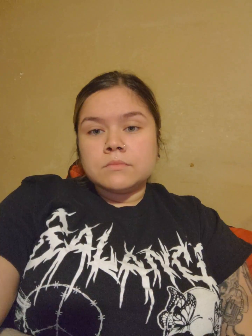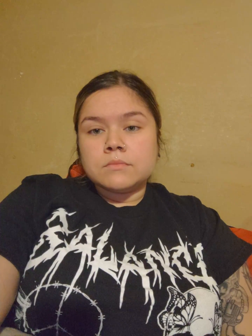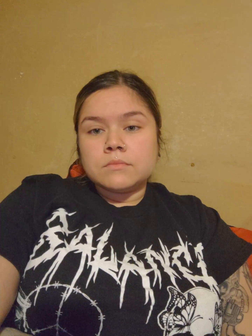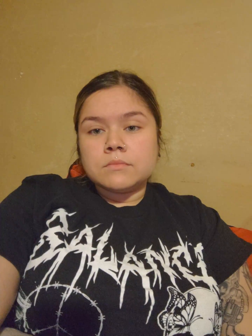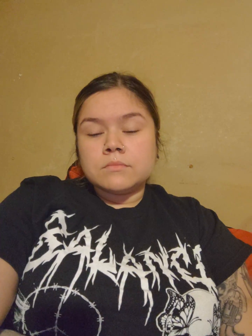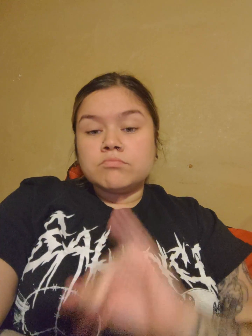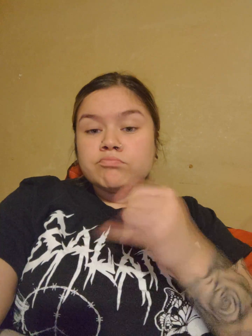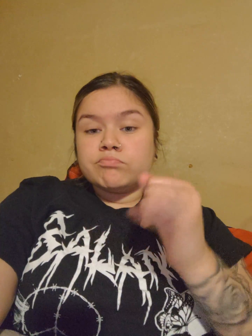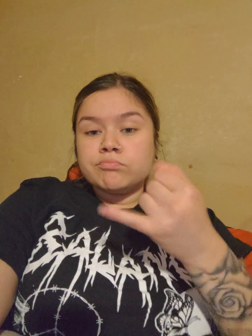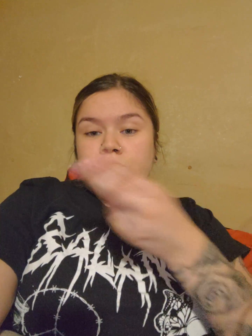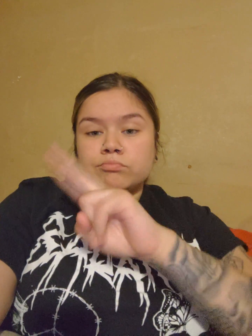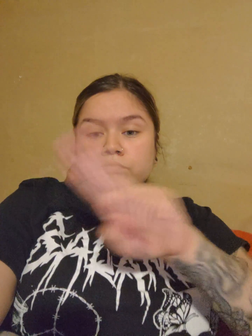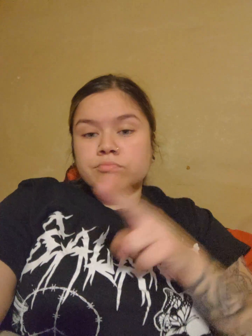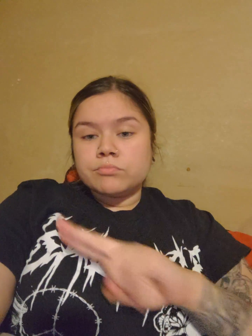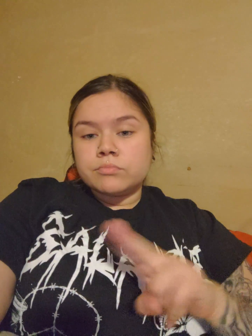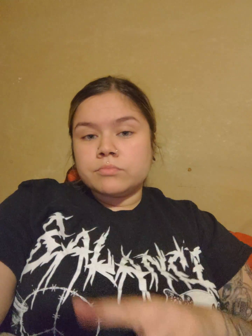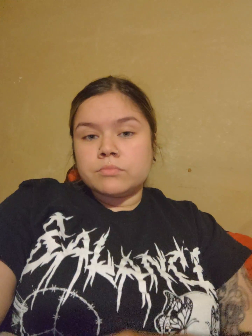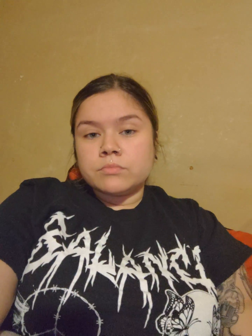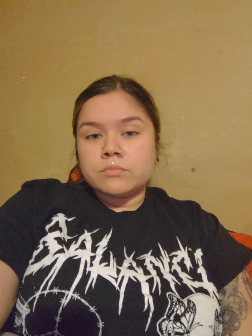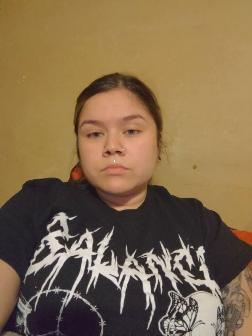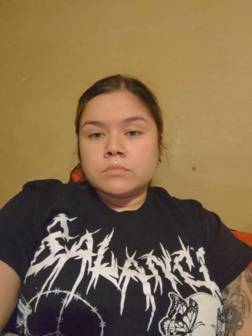jelly